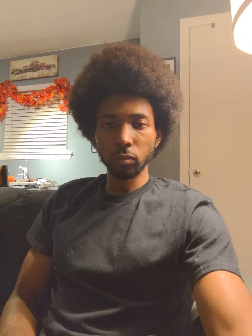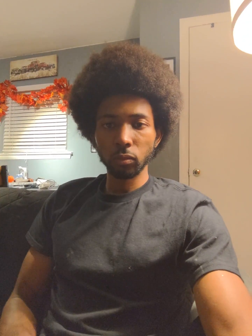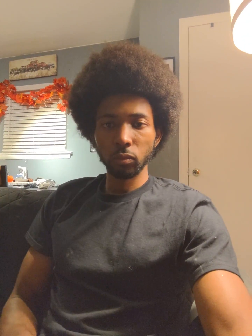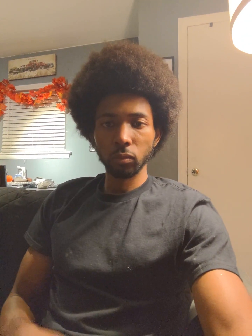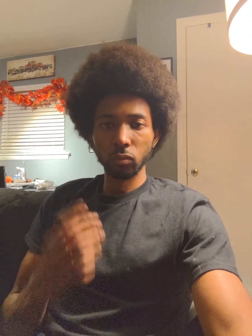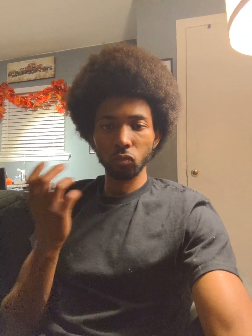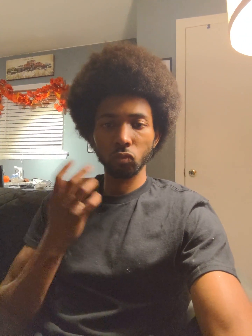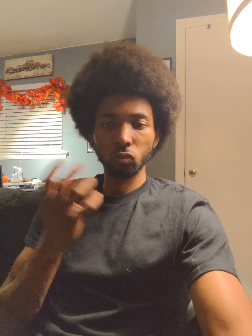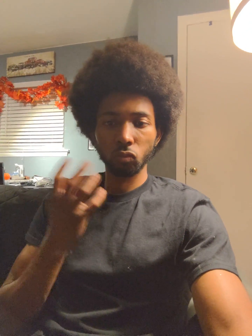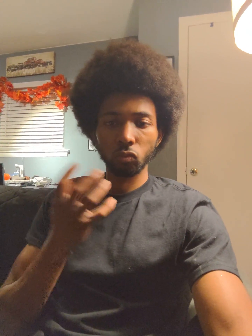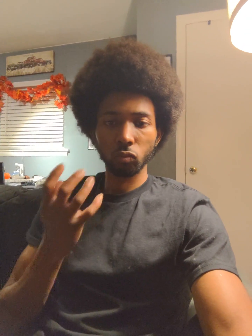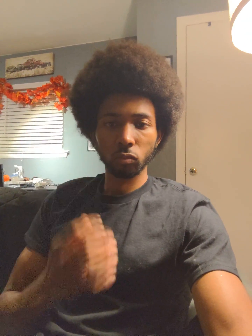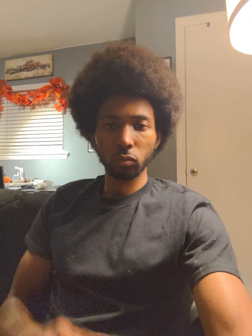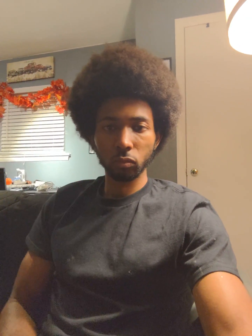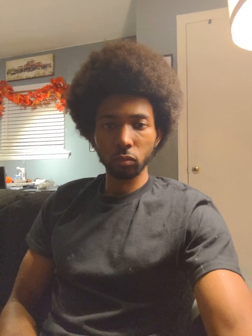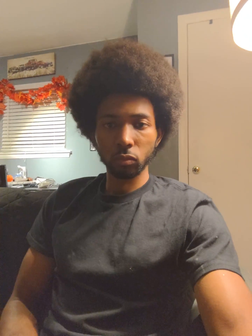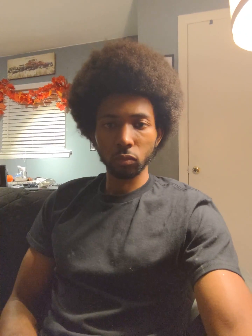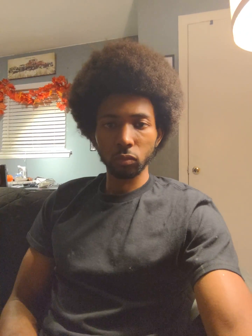shake